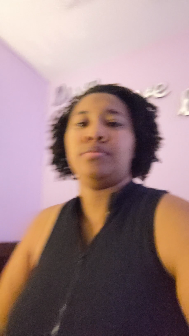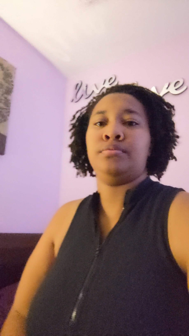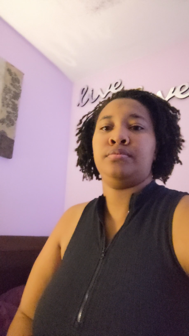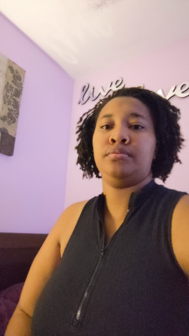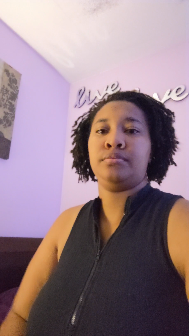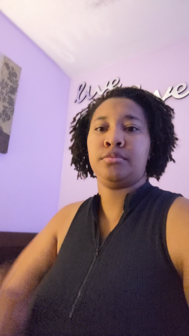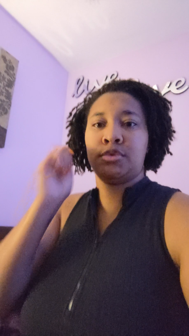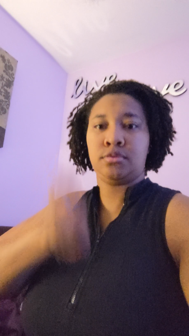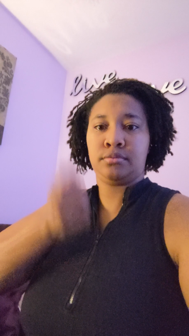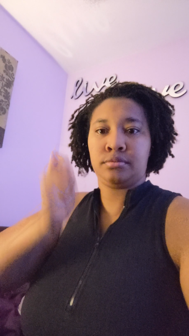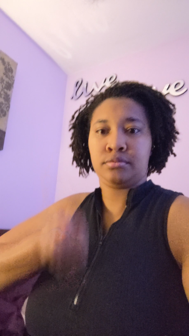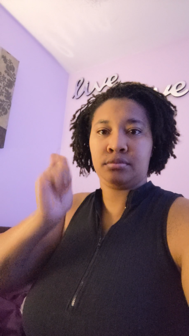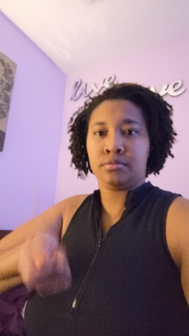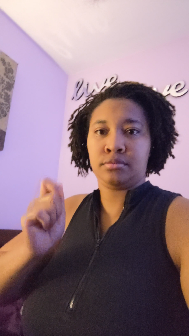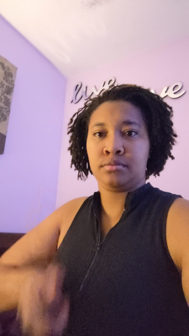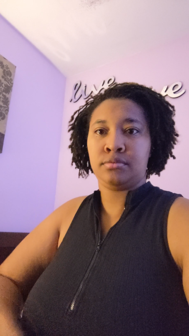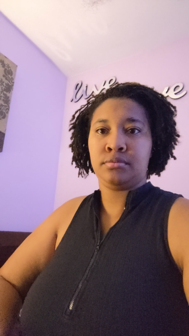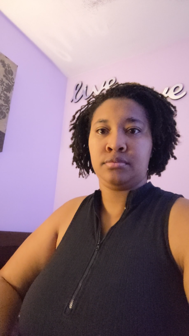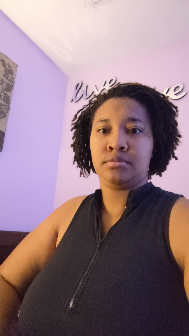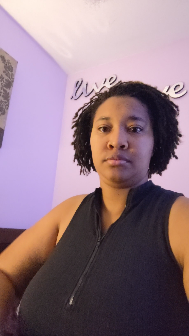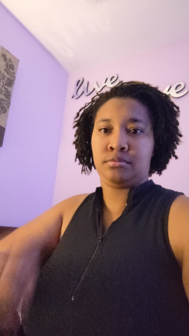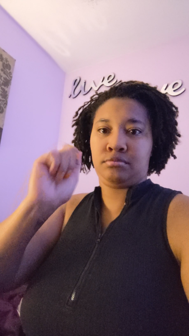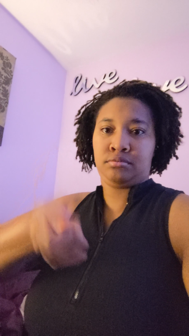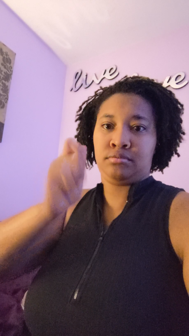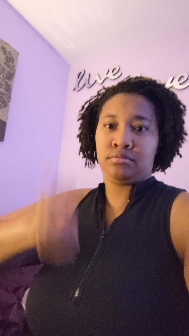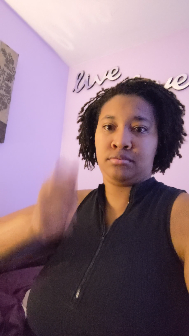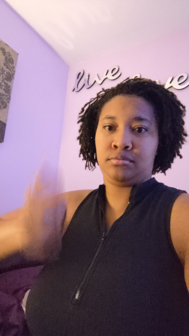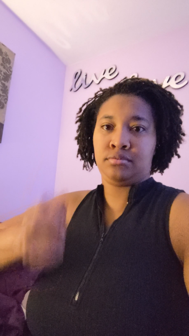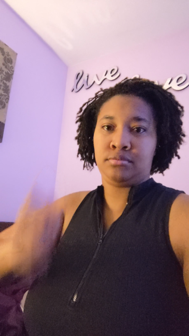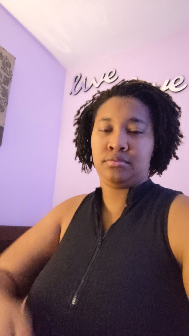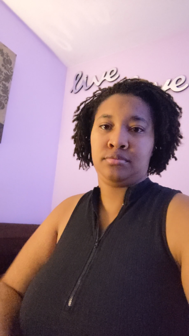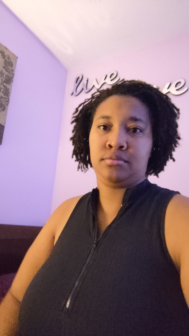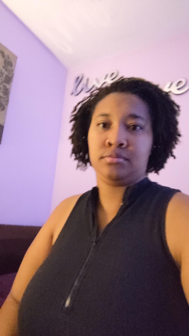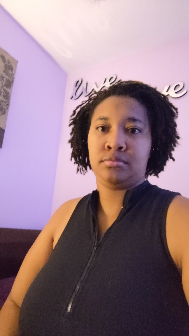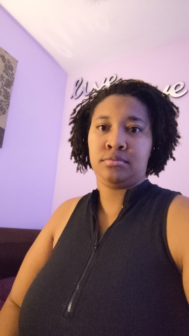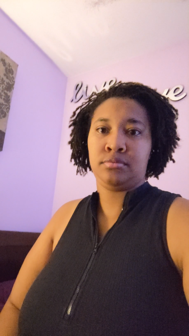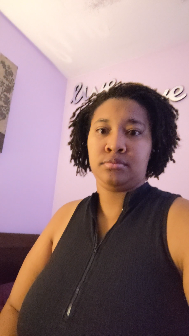cart